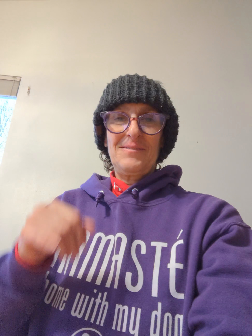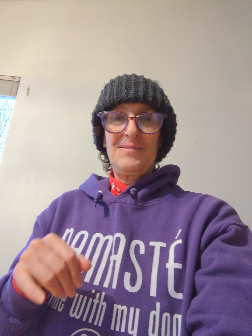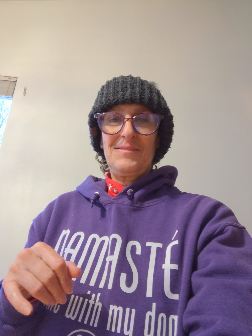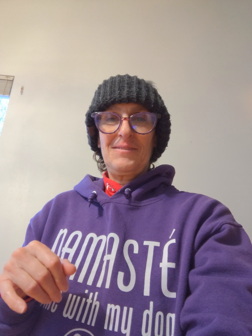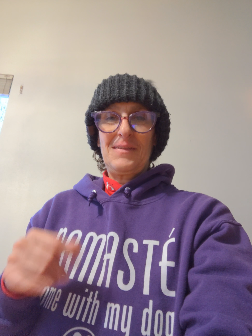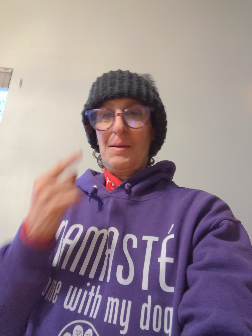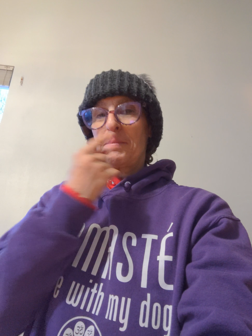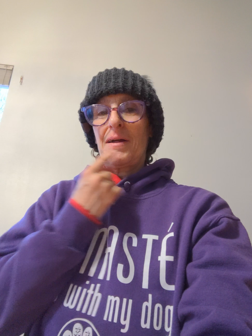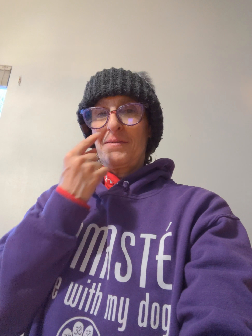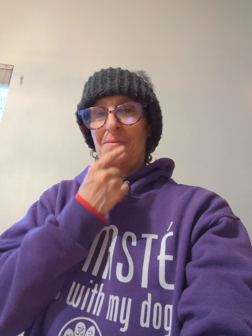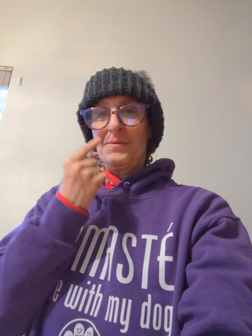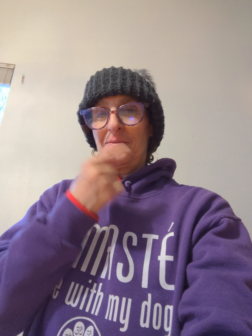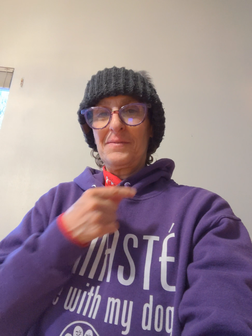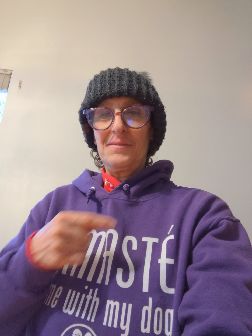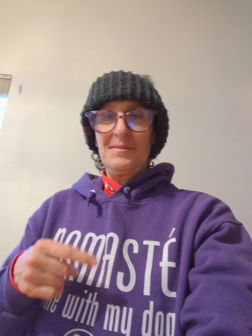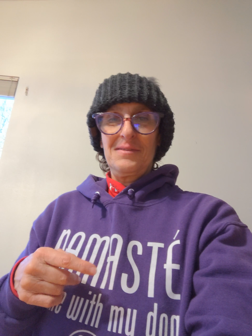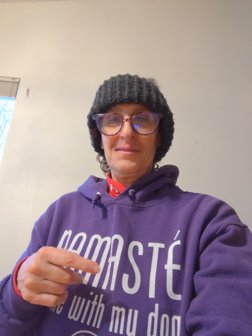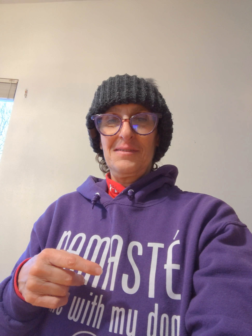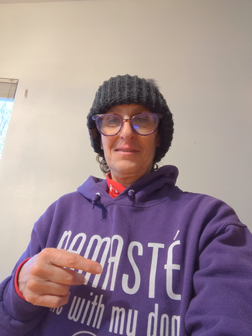mouth